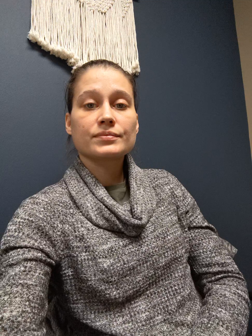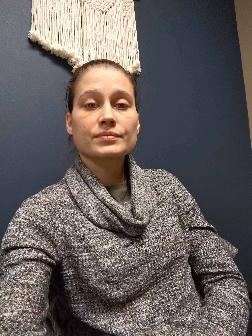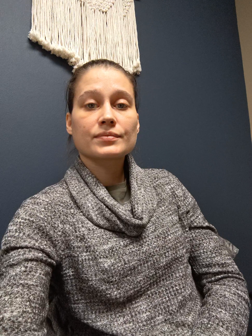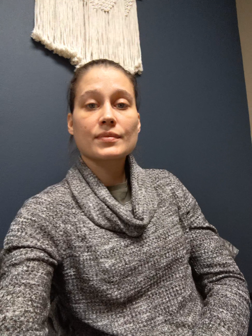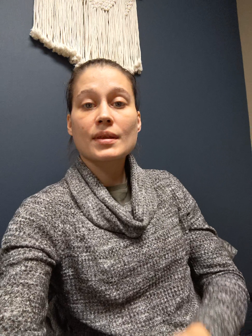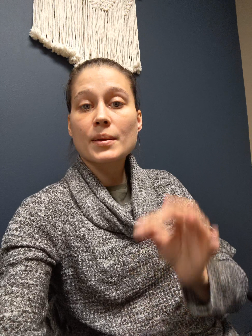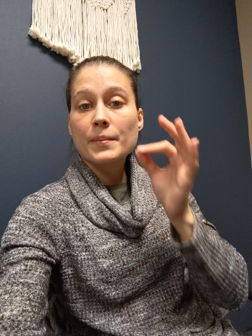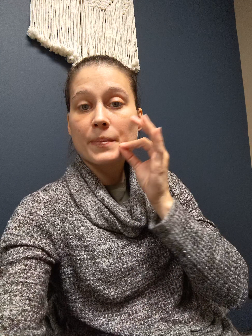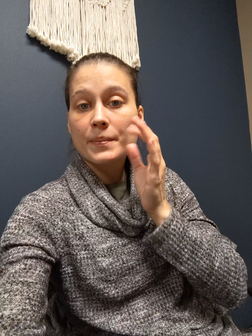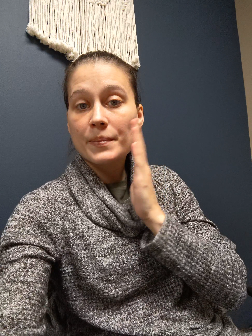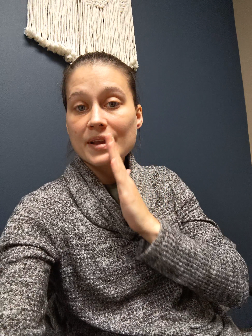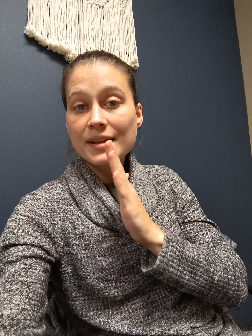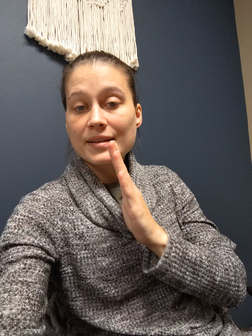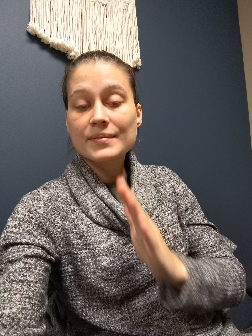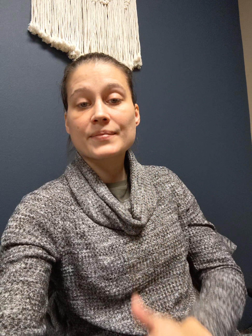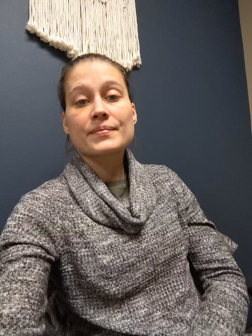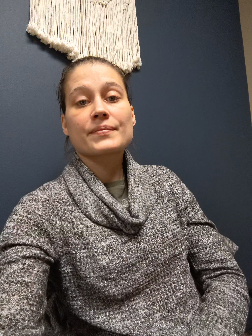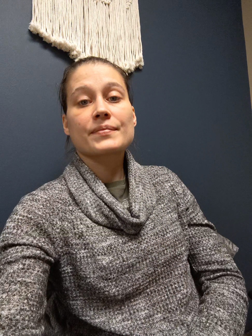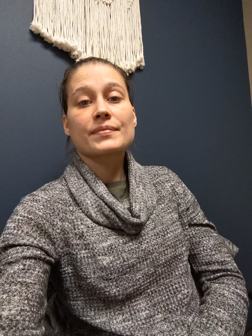bee